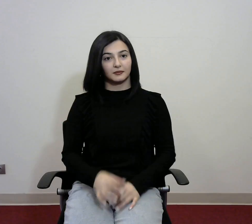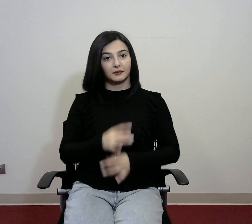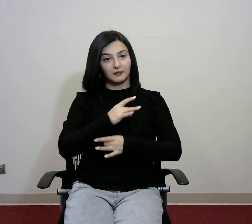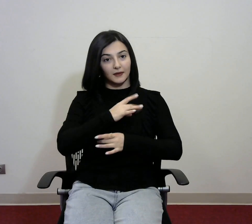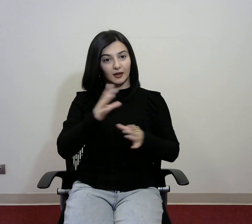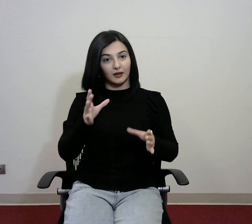bayram